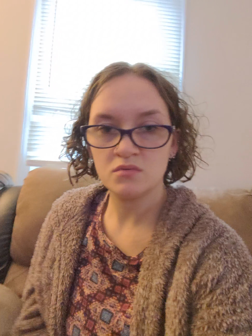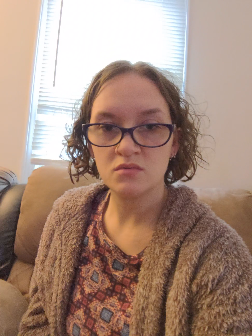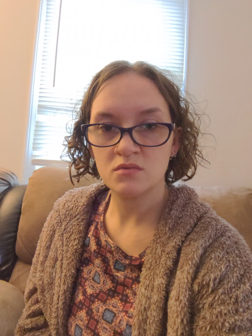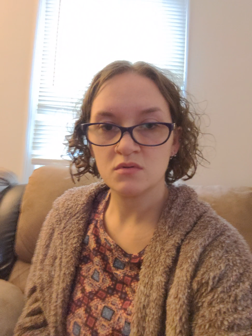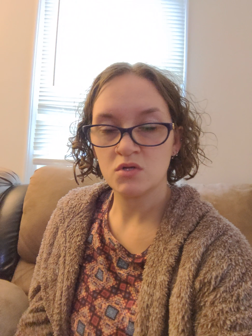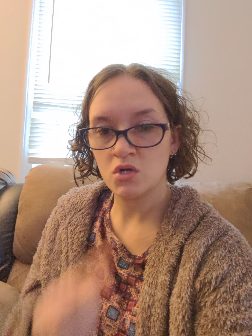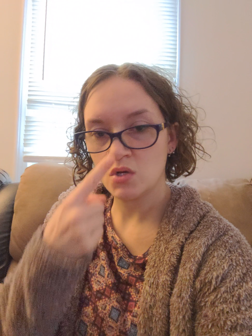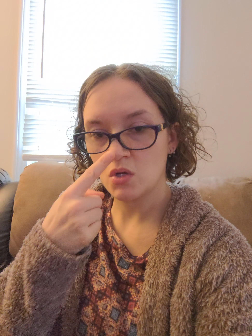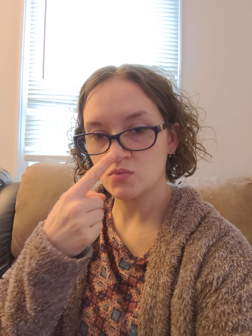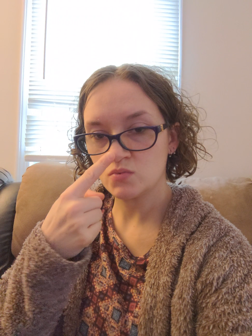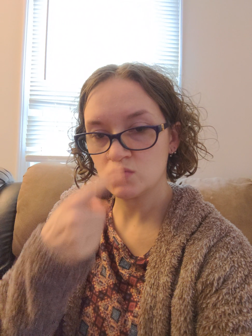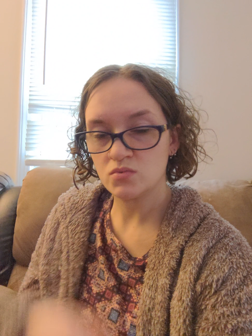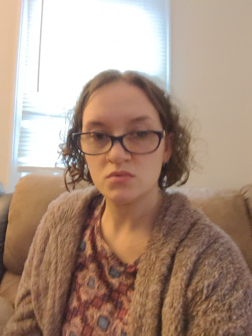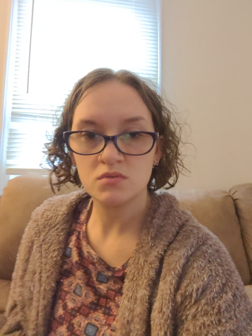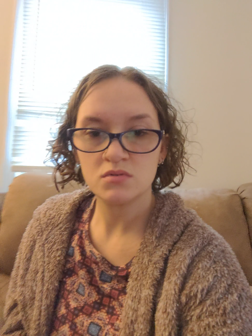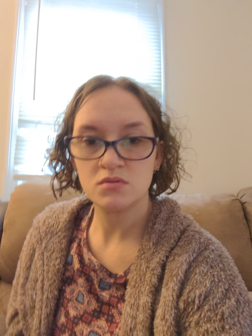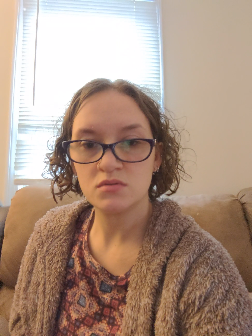nose